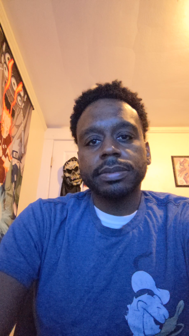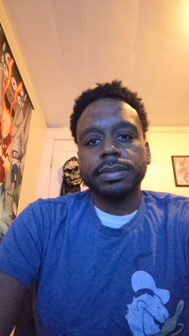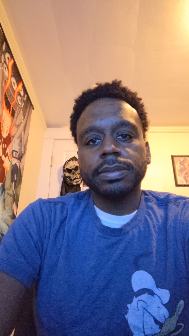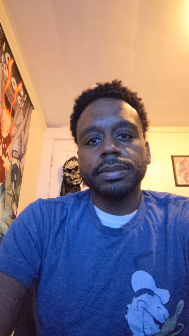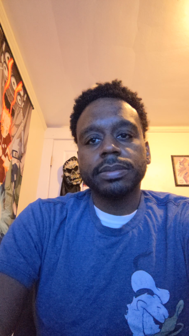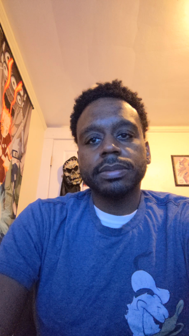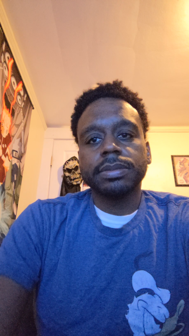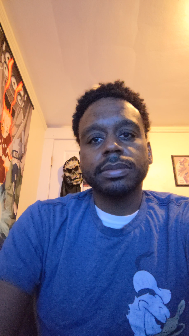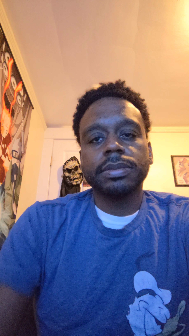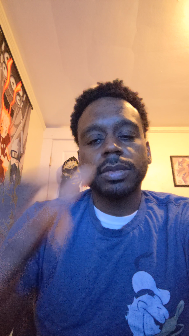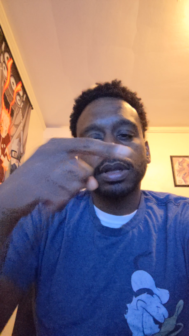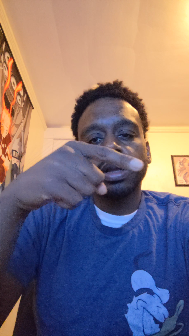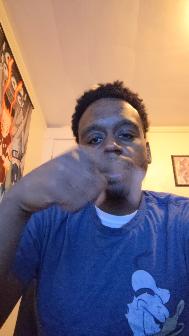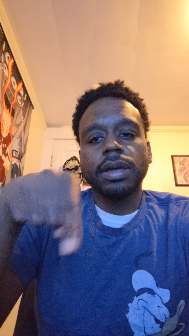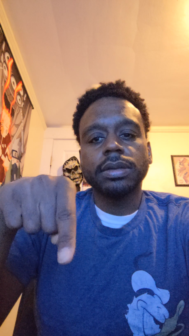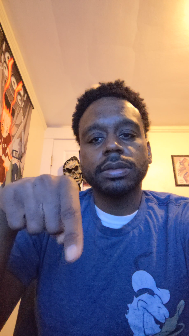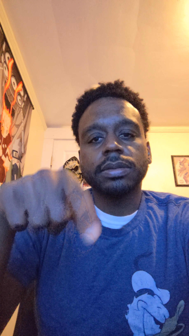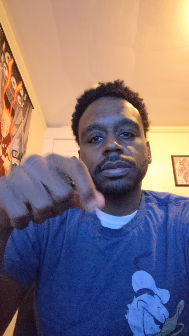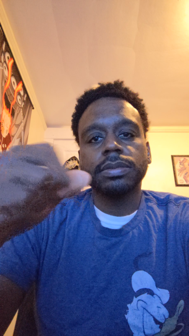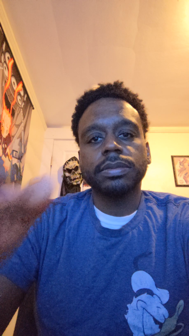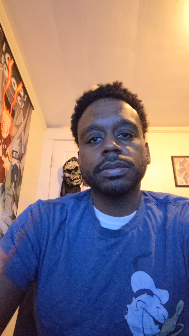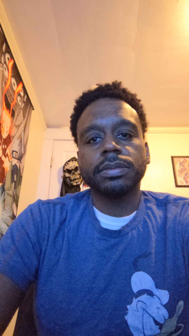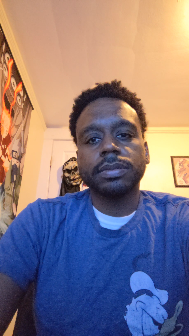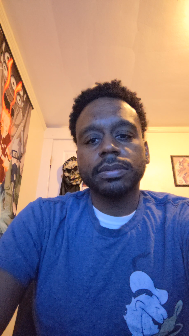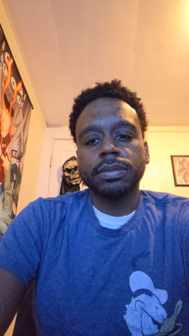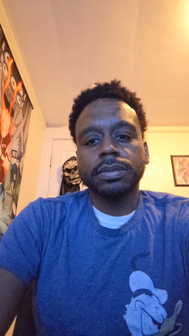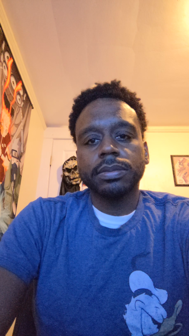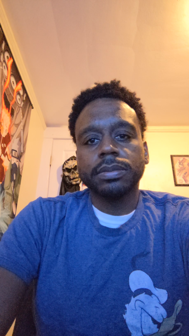cut